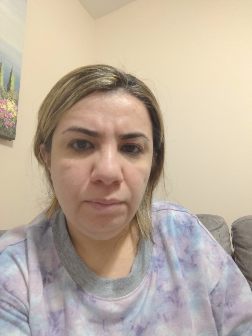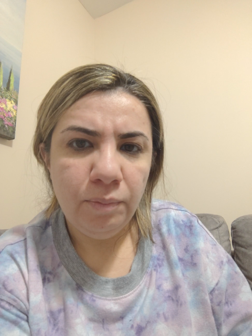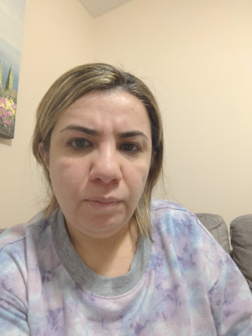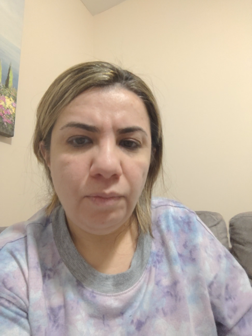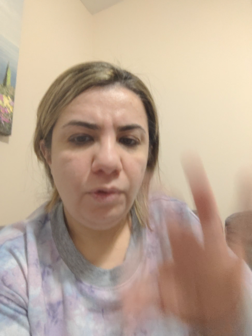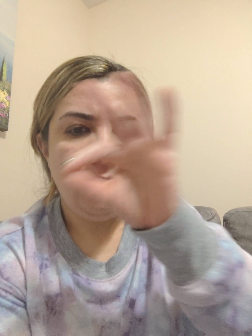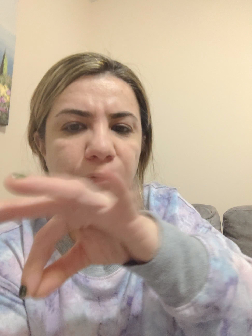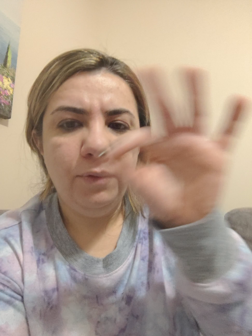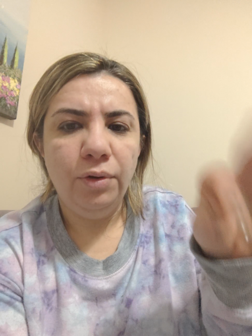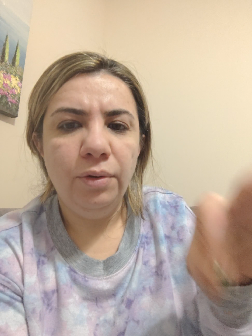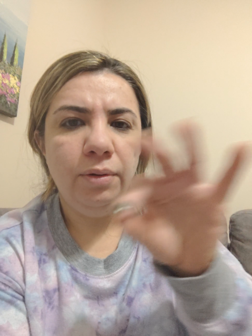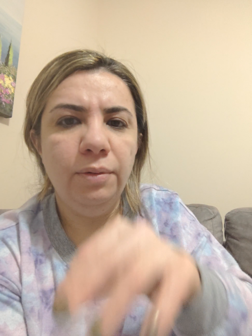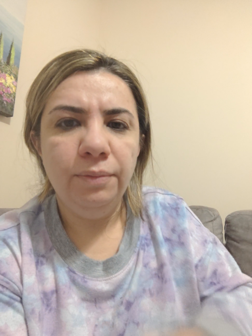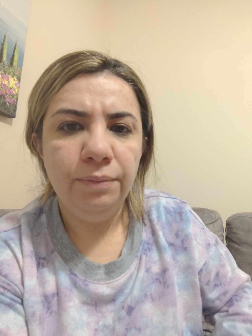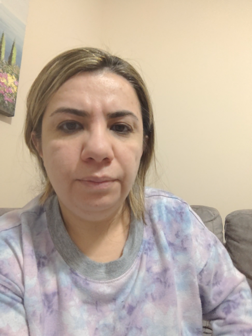french fries